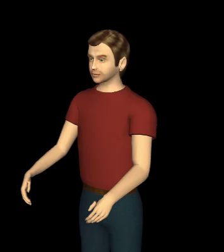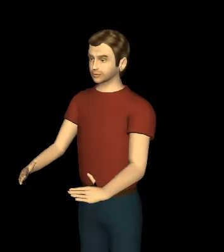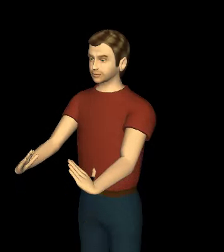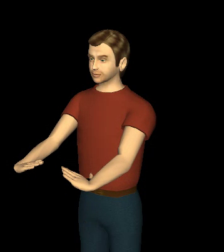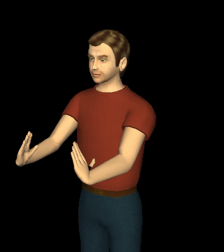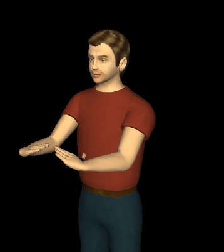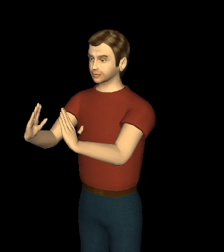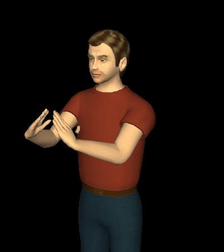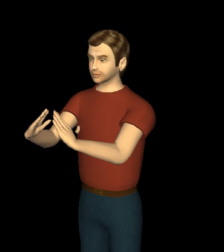جبل